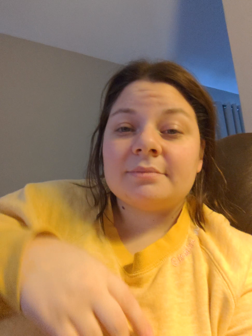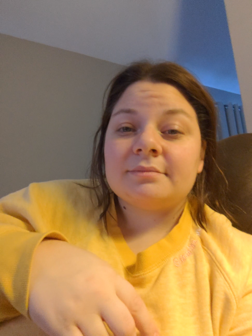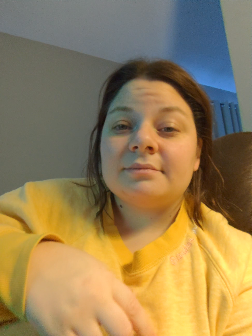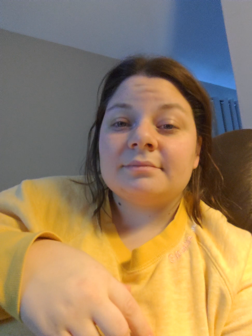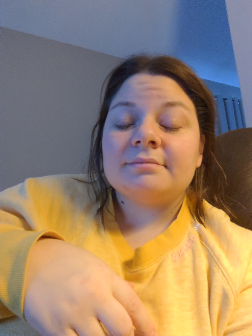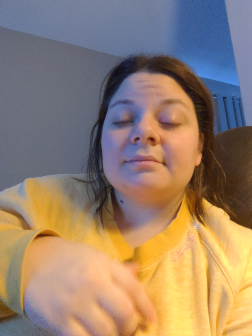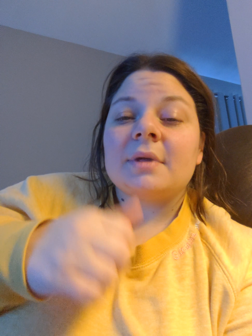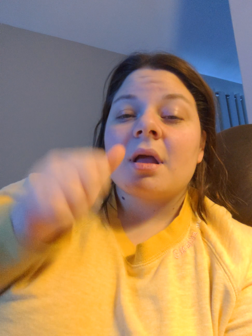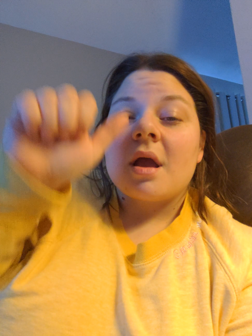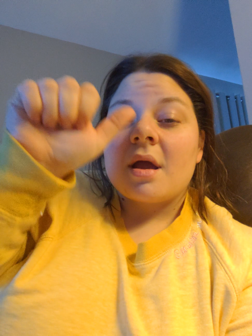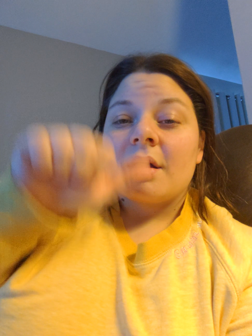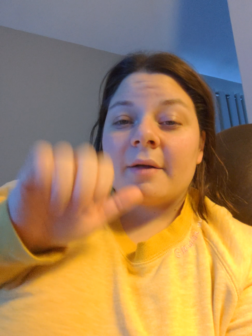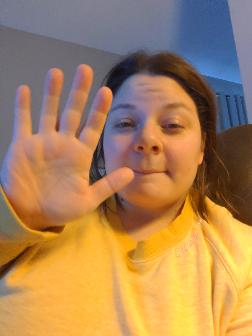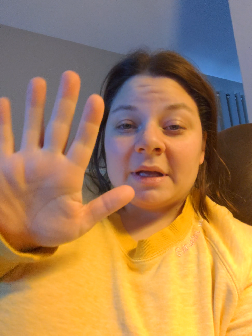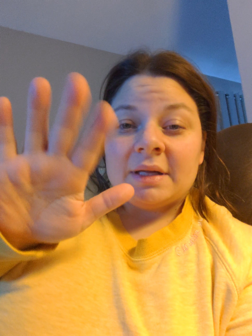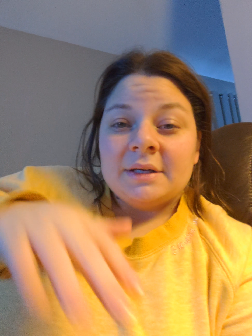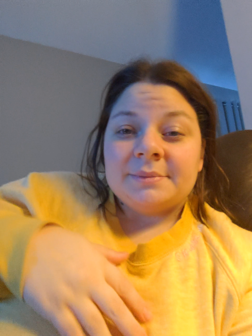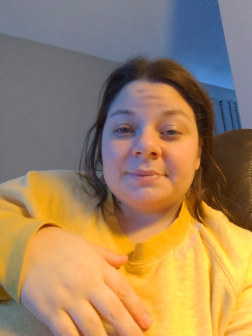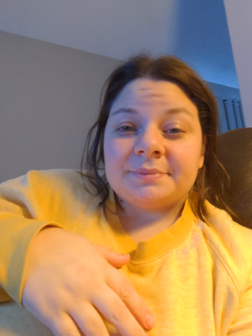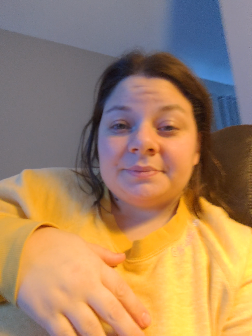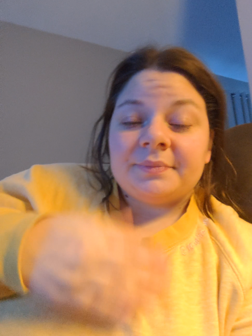mitten